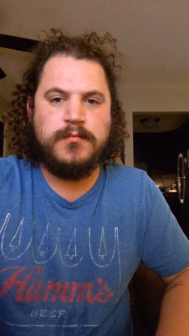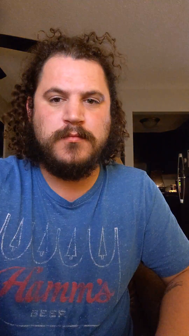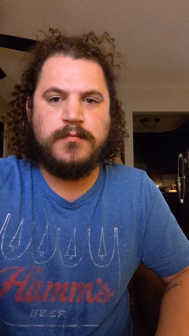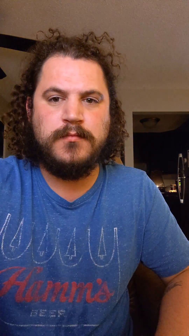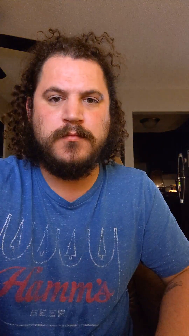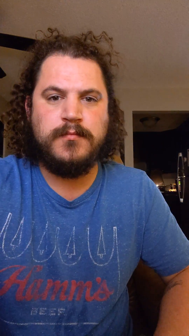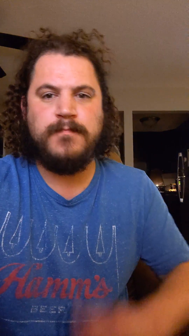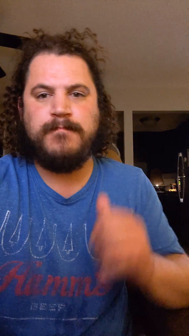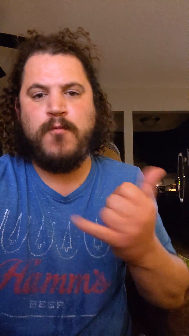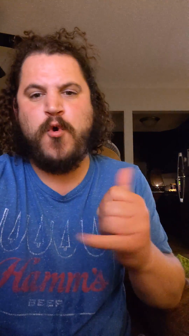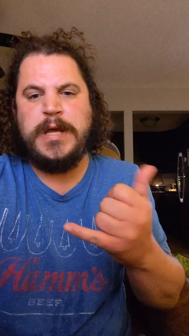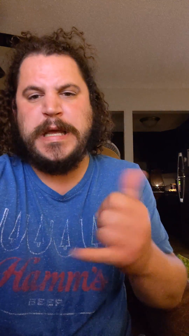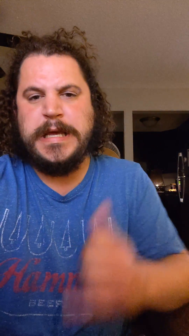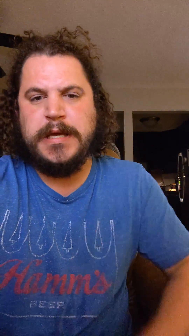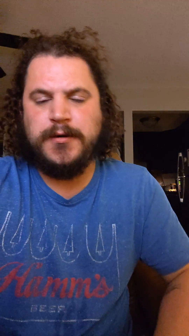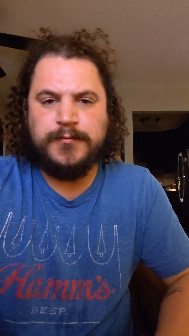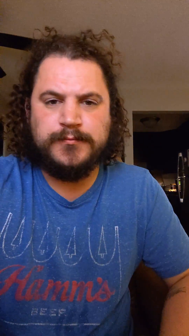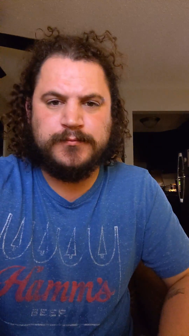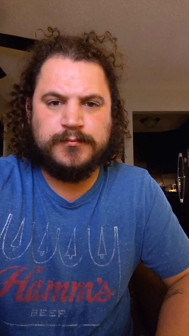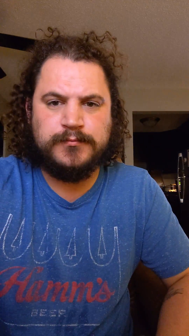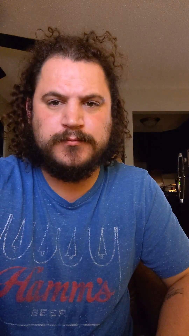party